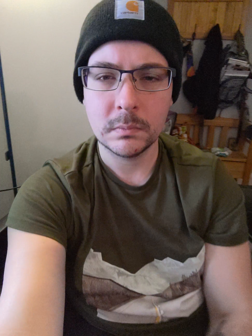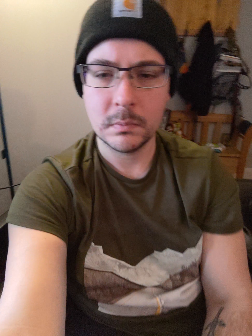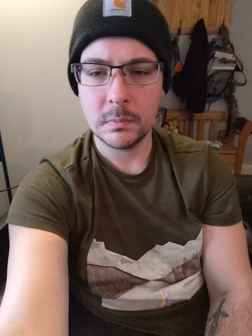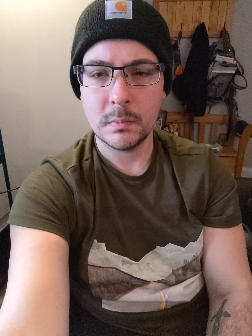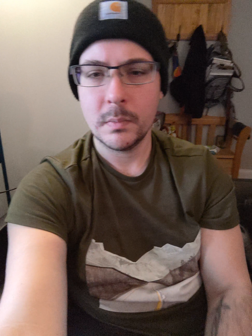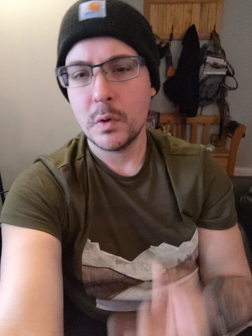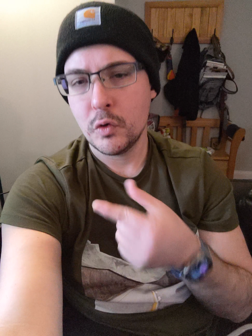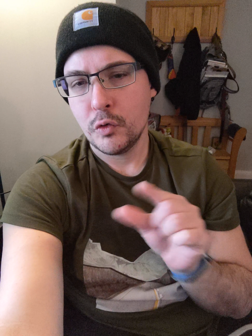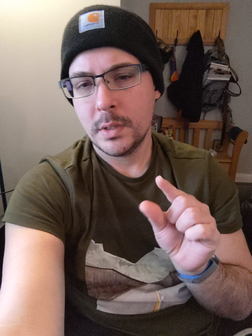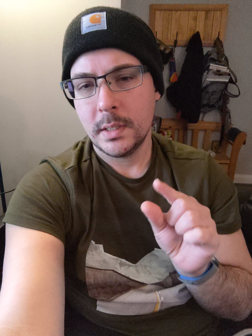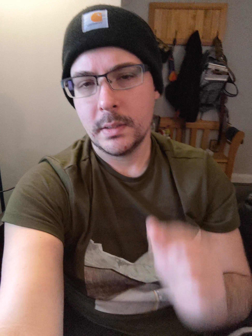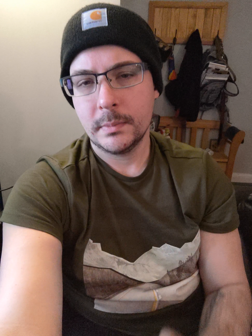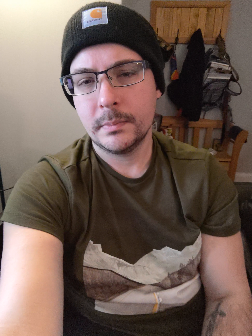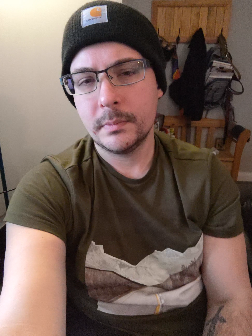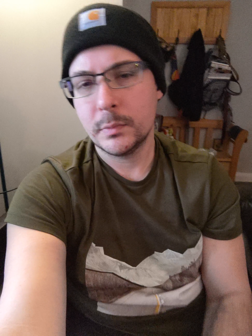green